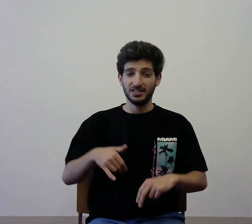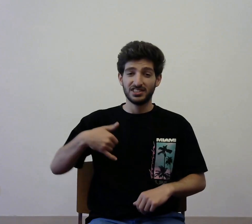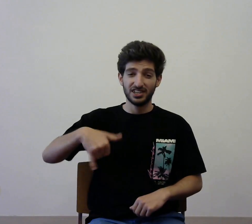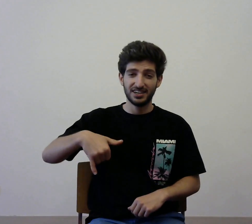çanta